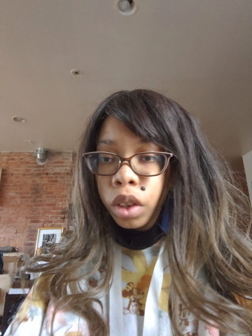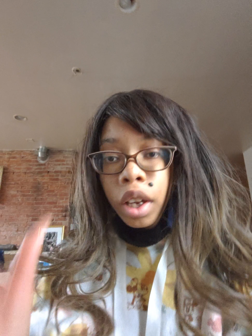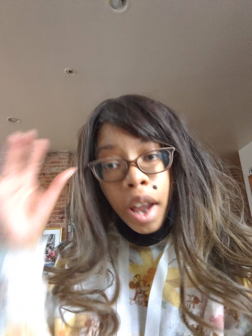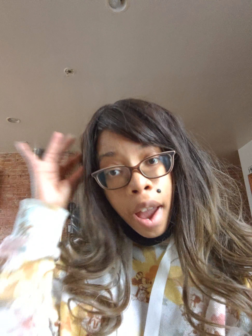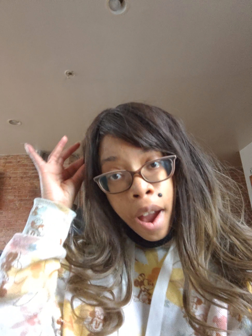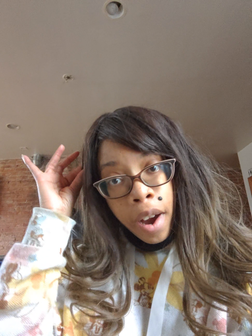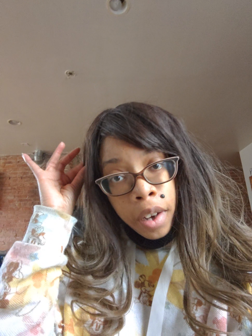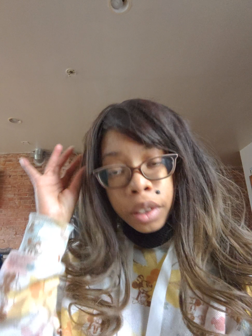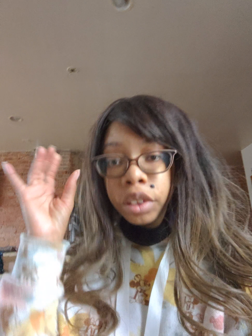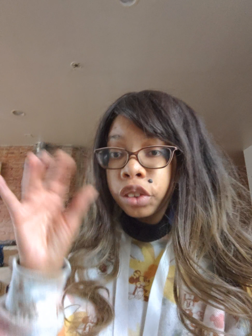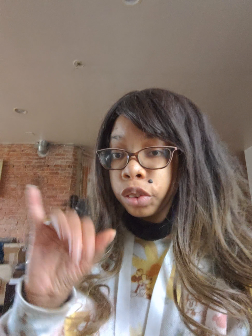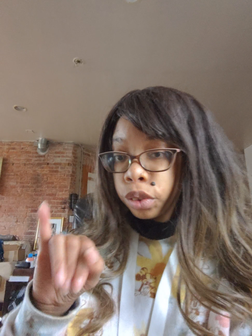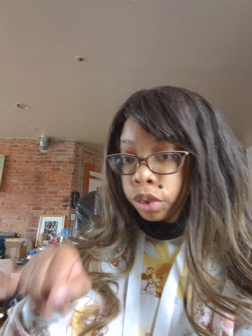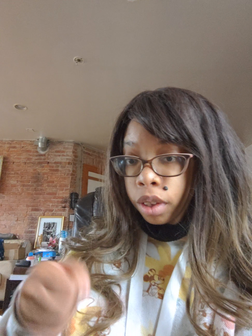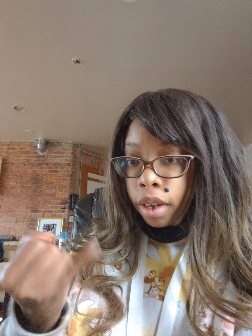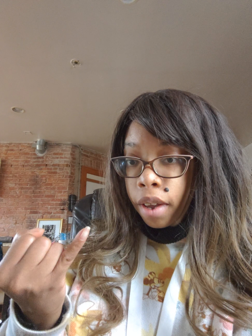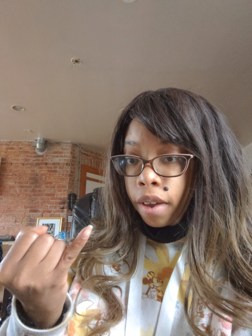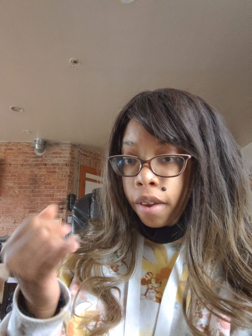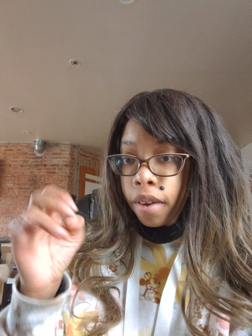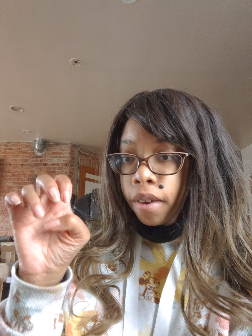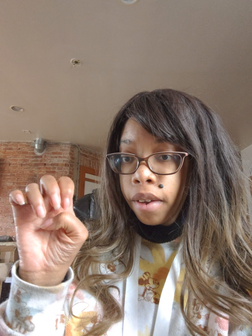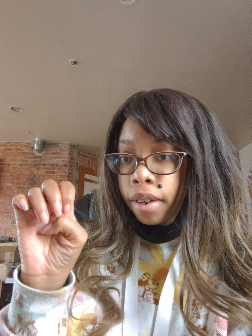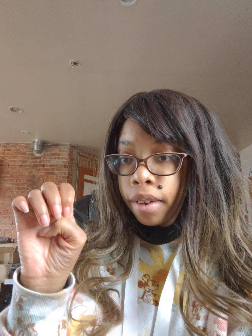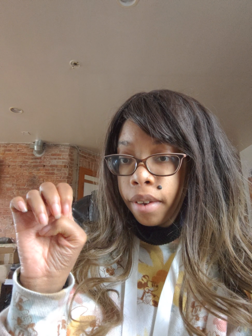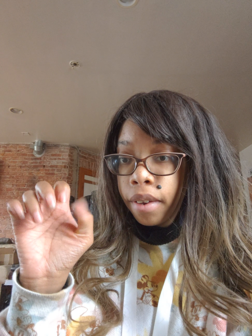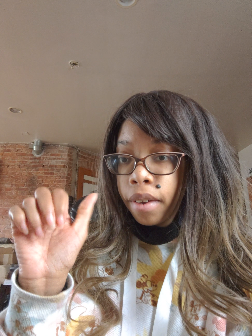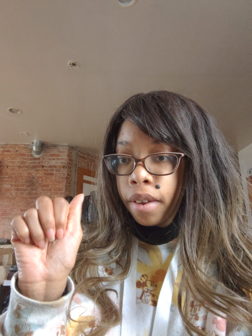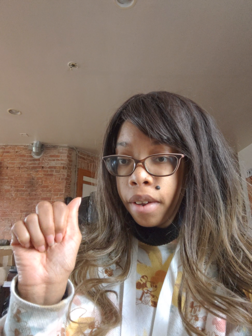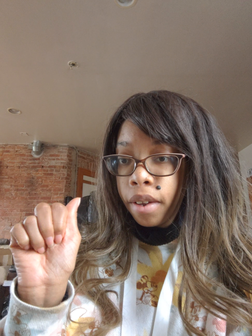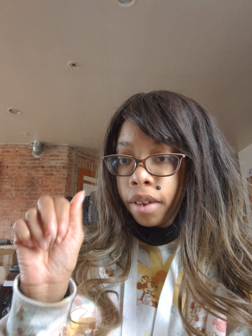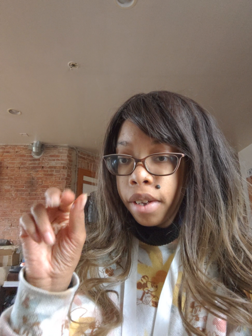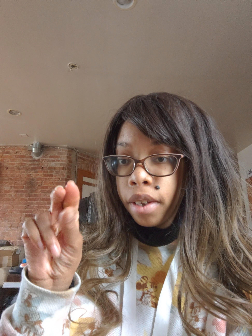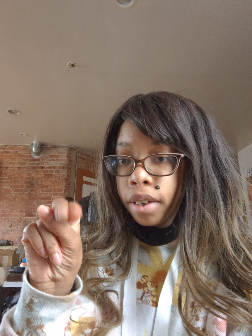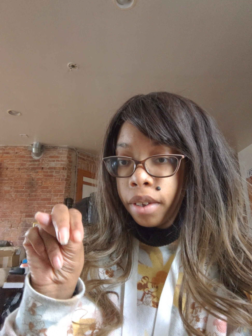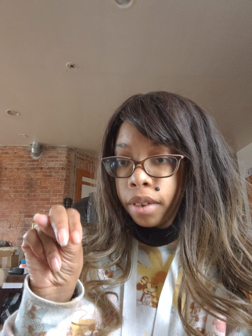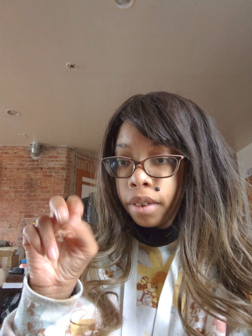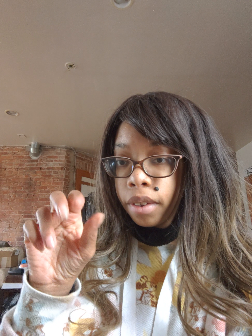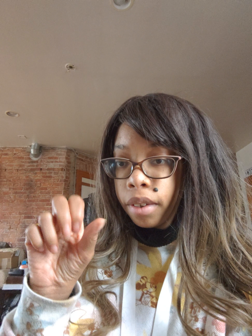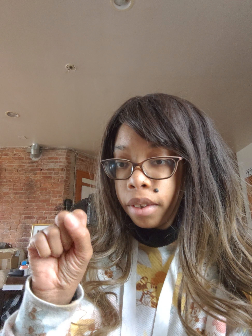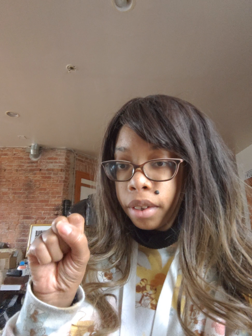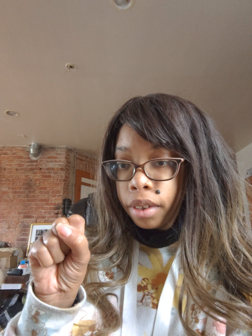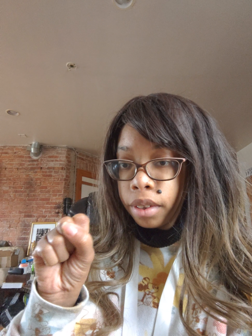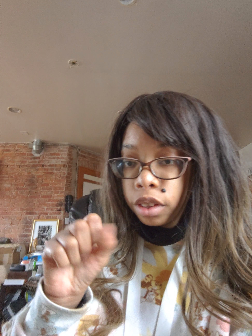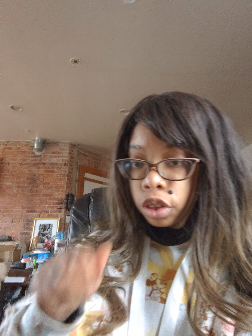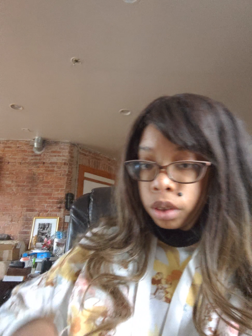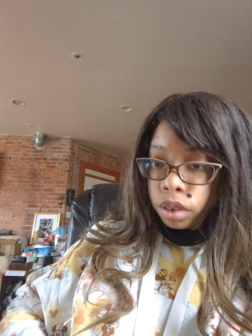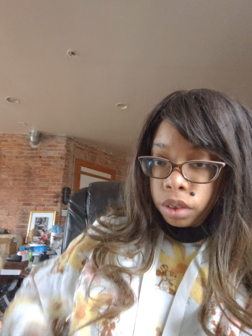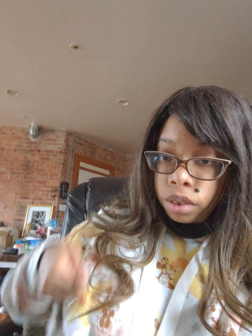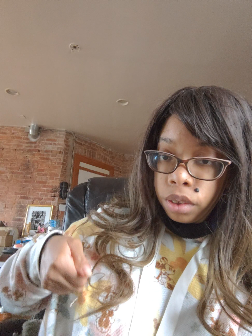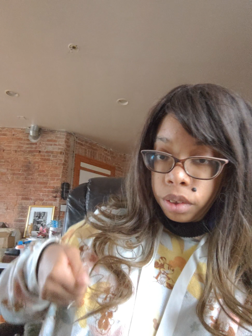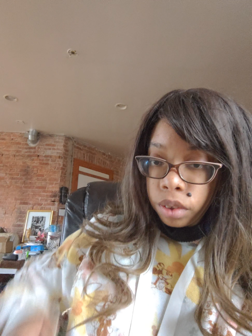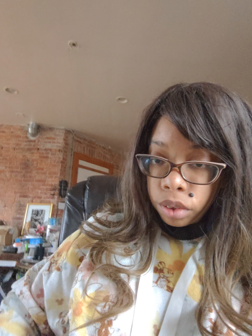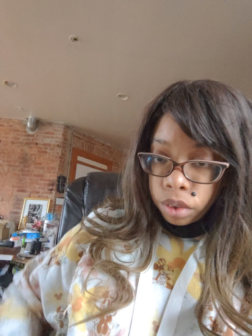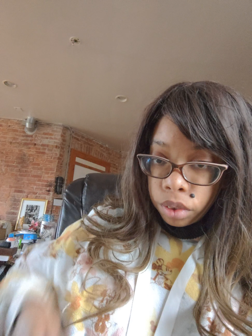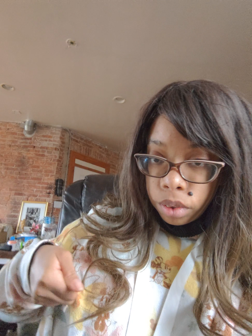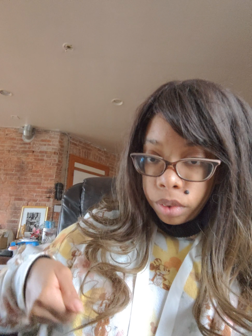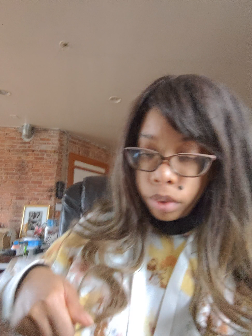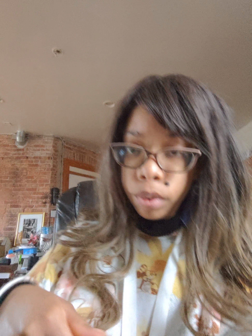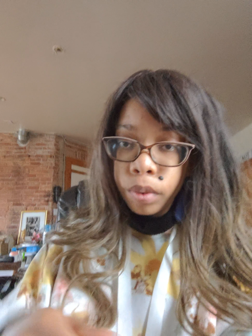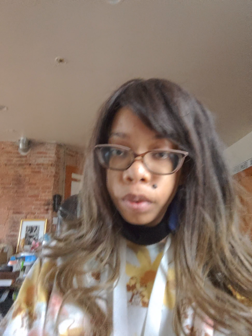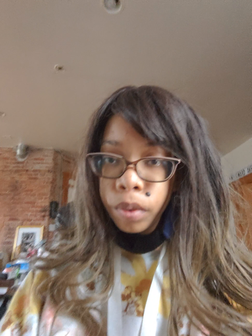jeans